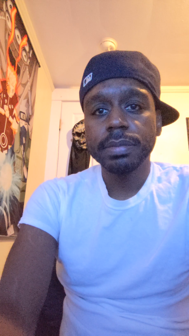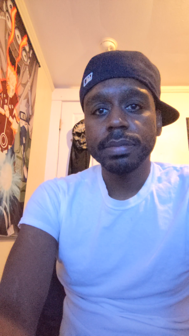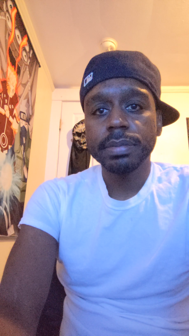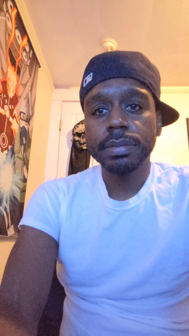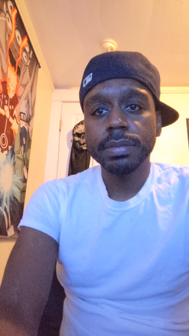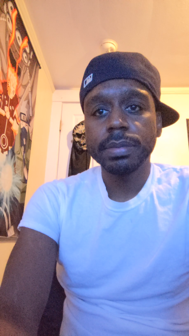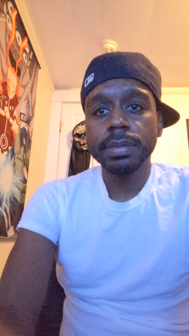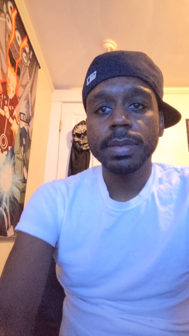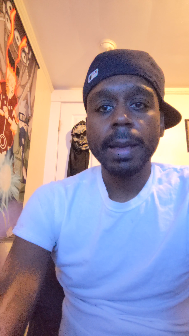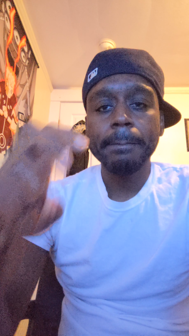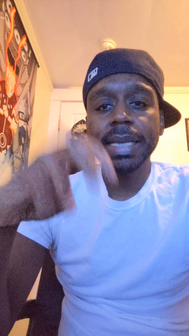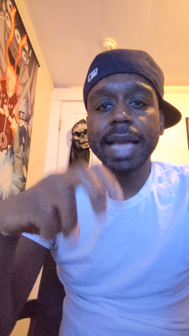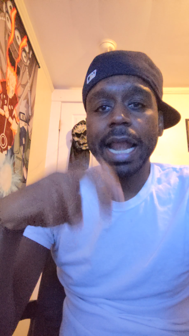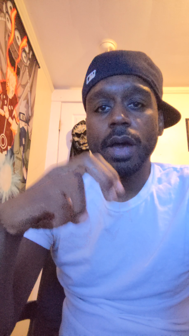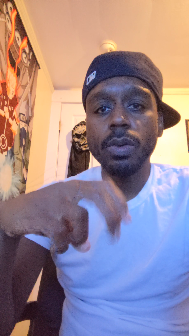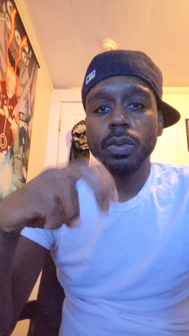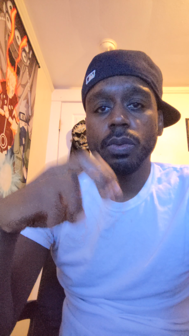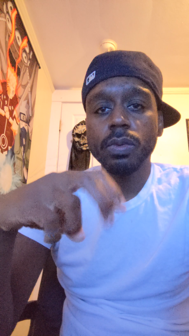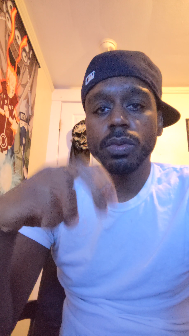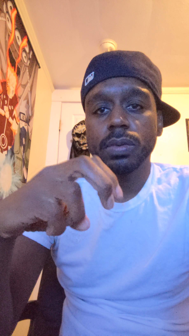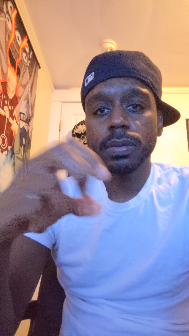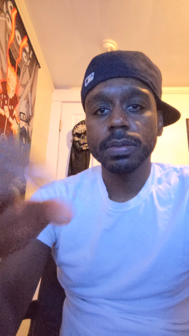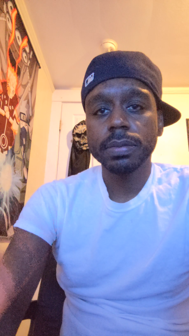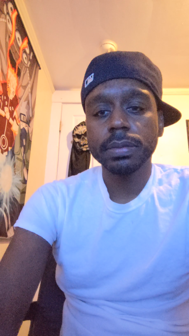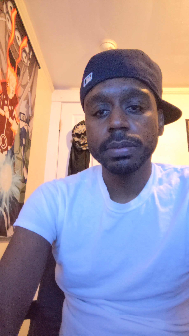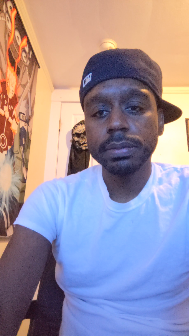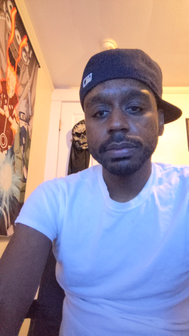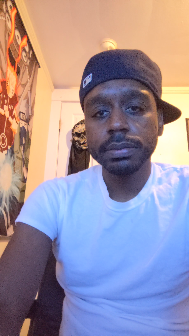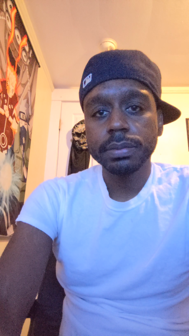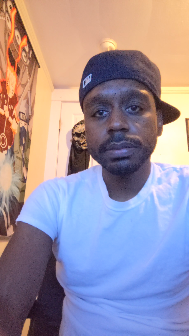potato